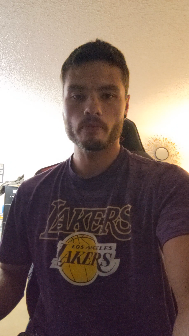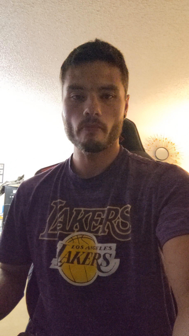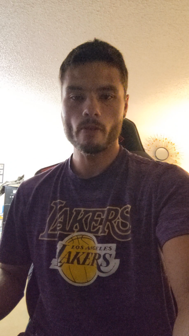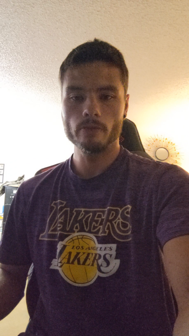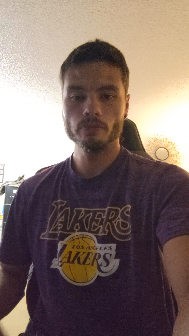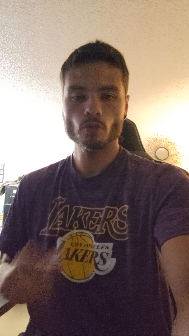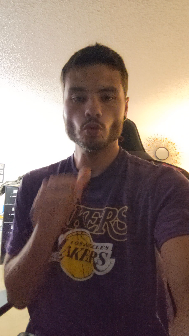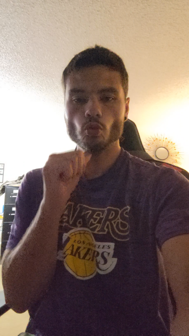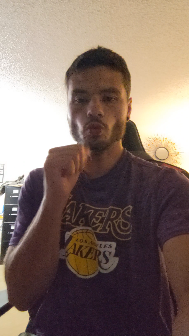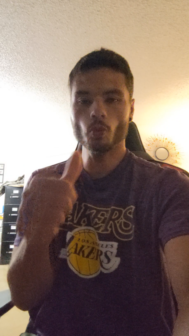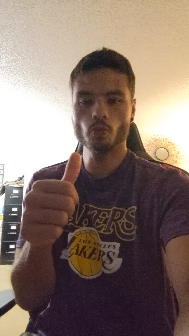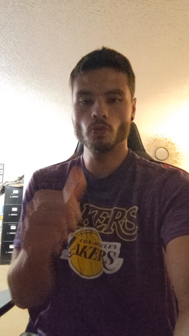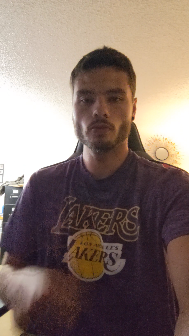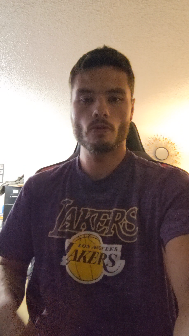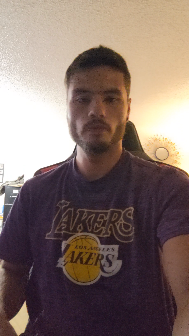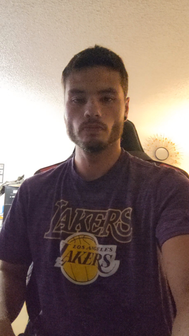don't